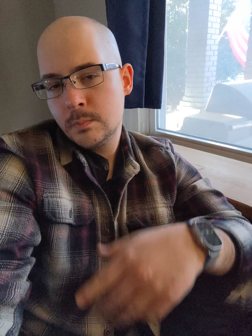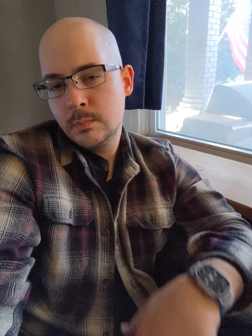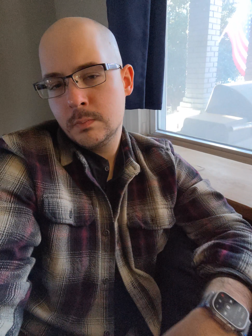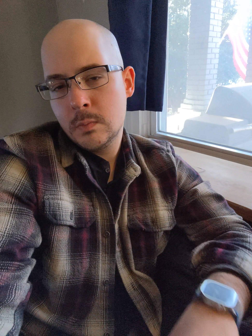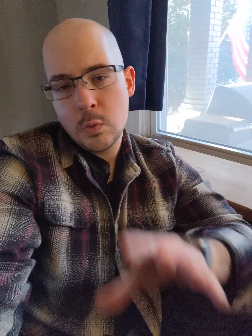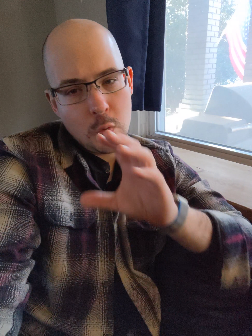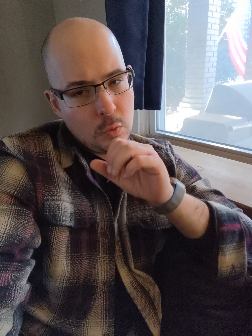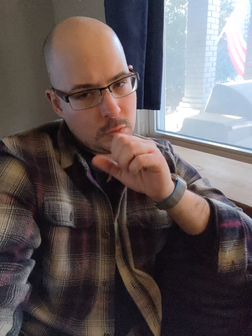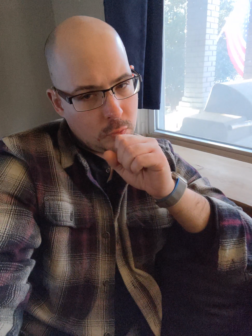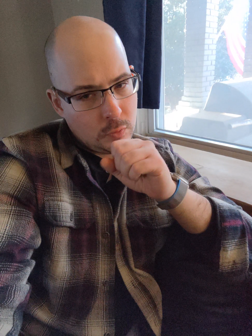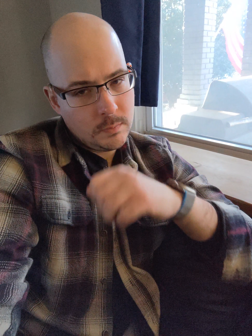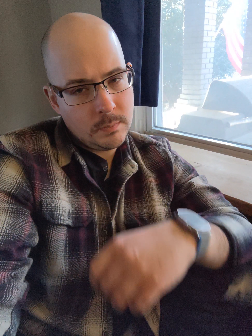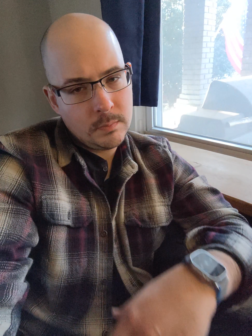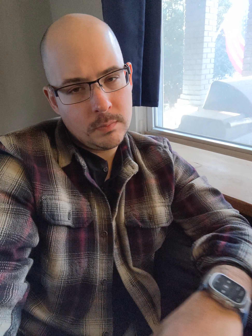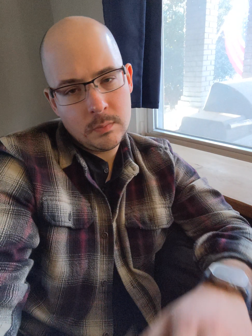orange